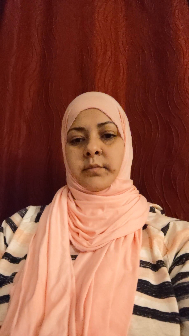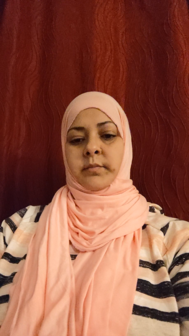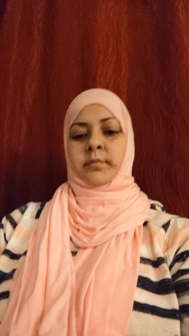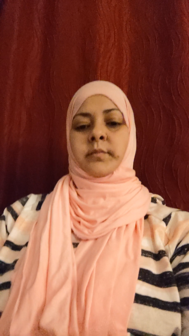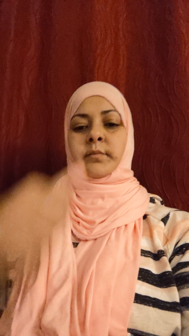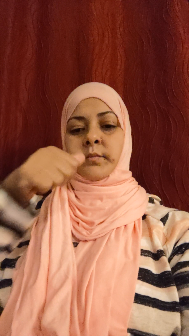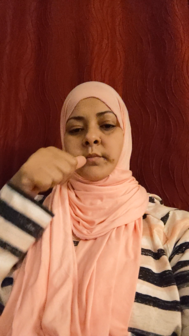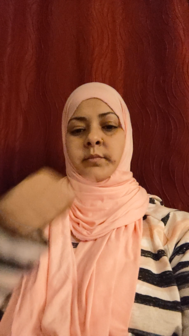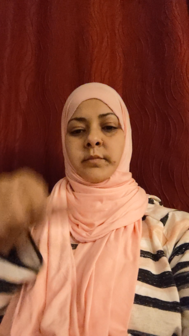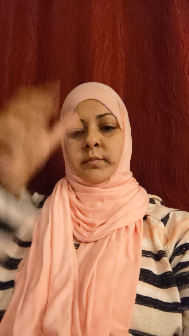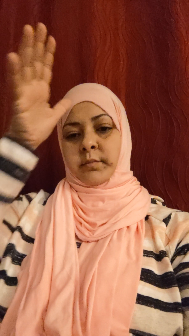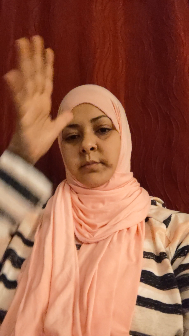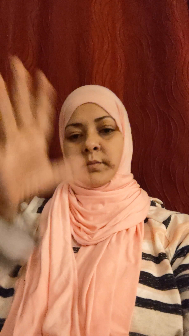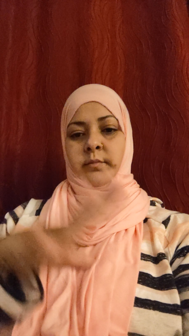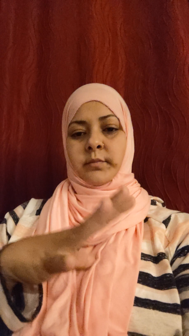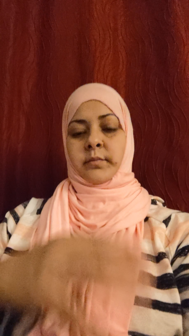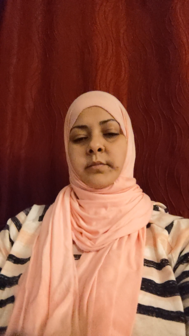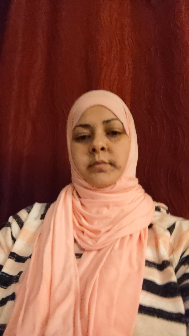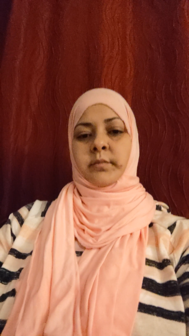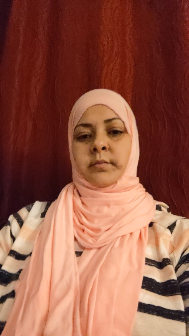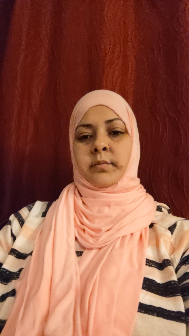mailman